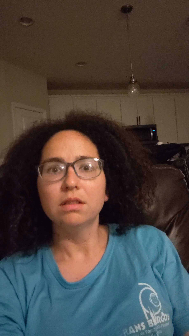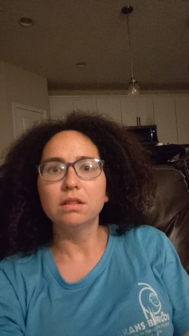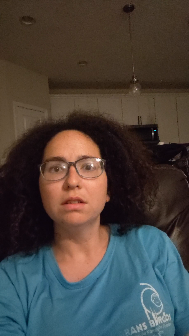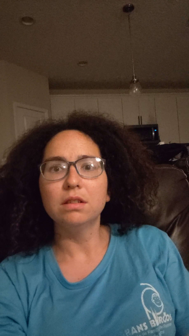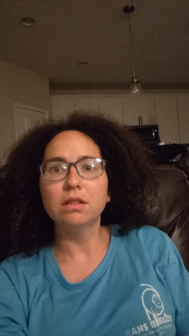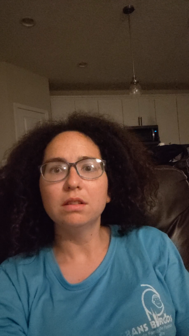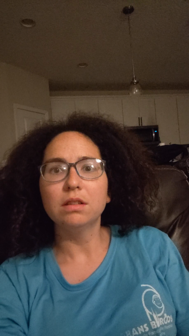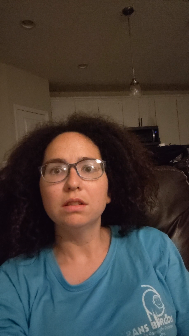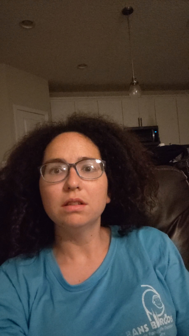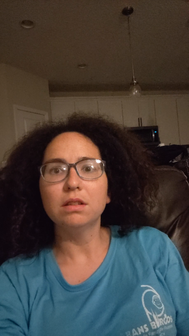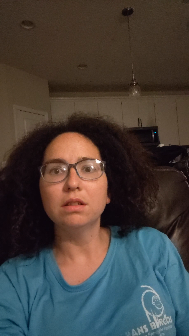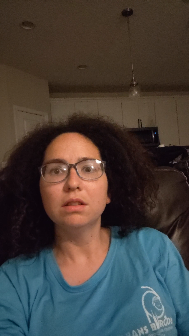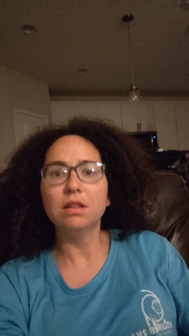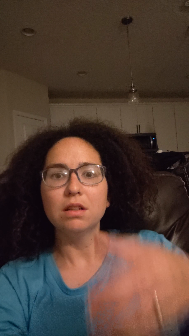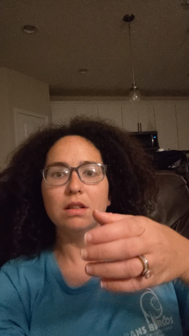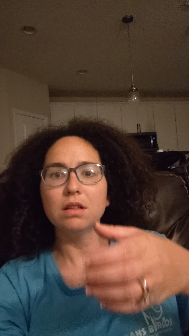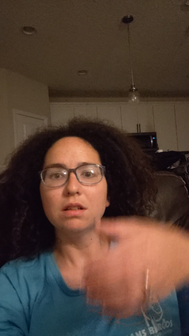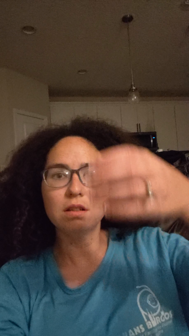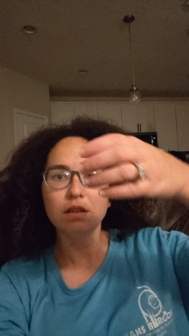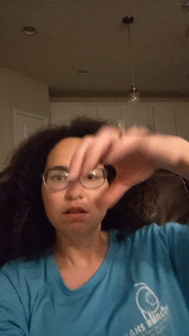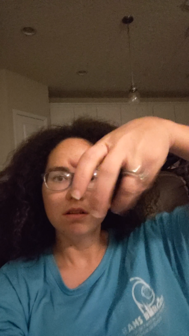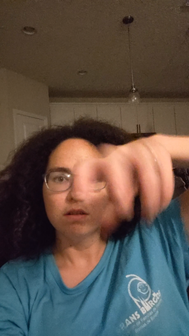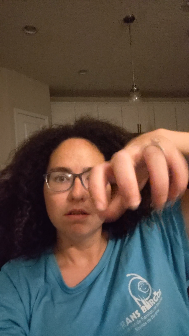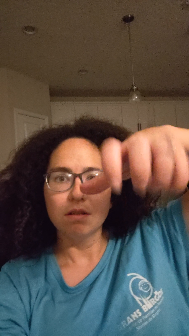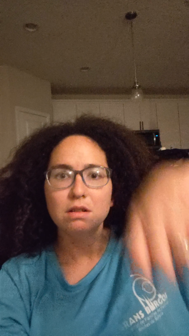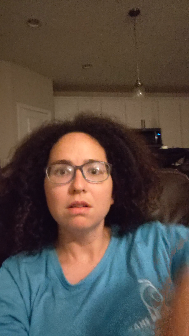jar